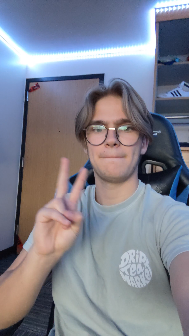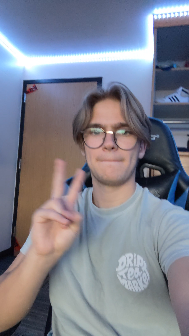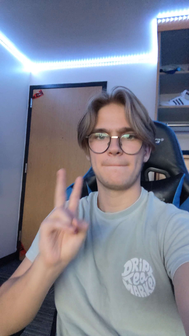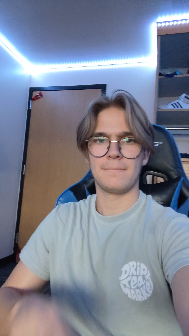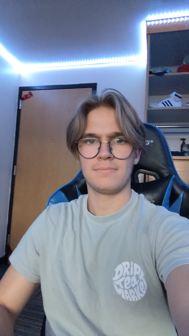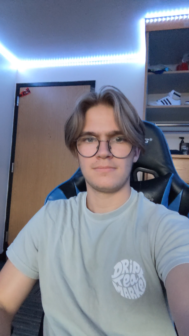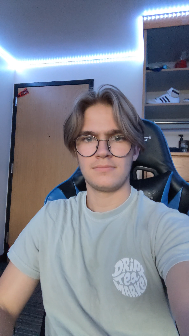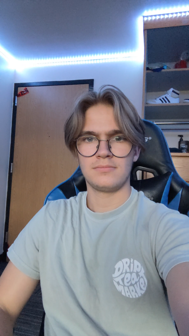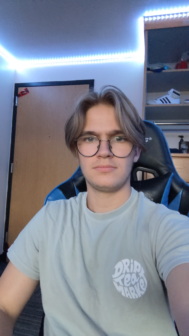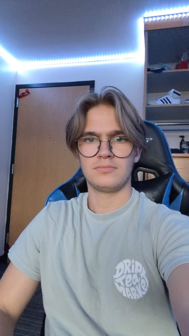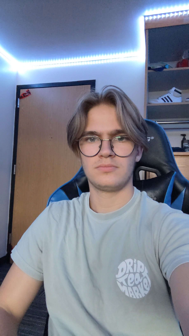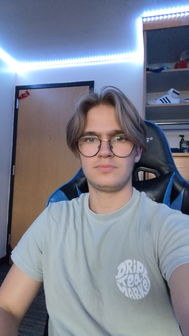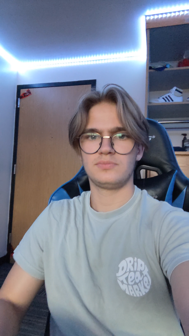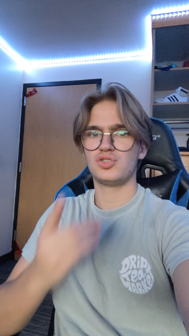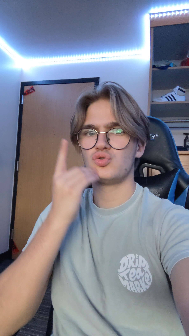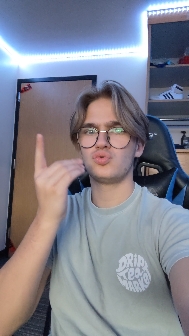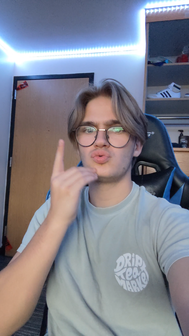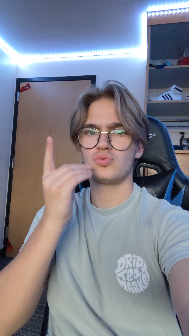dinner